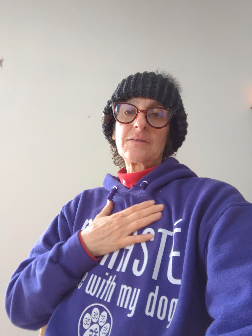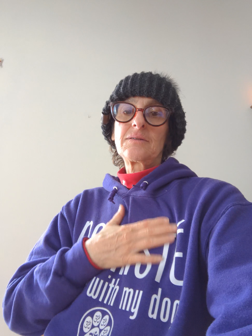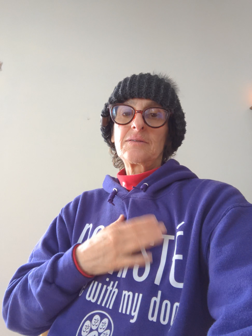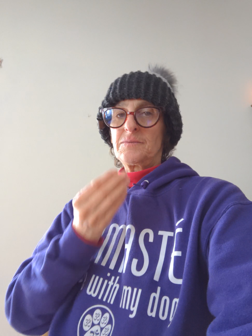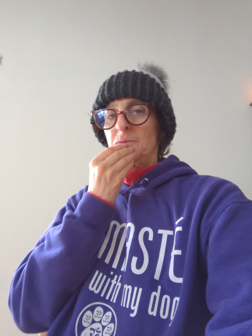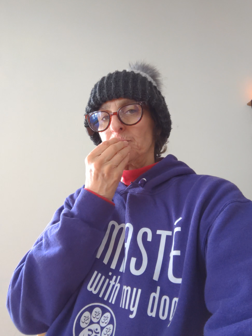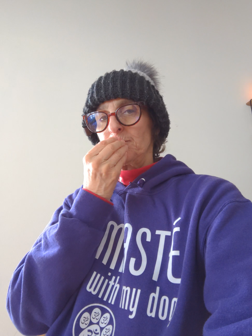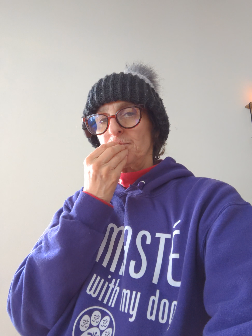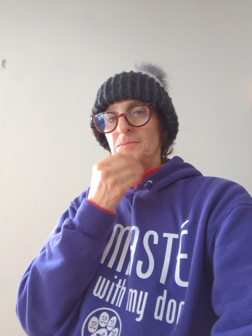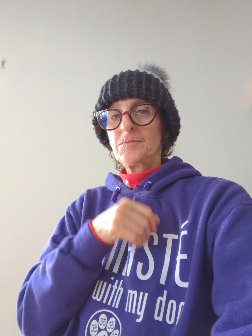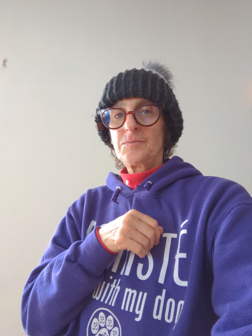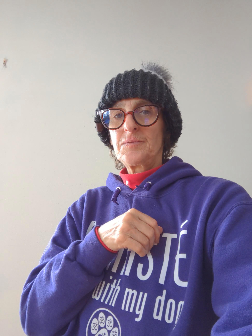food